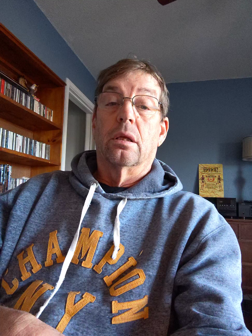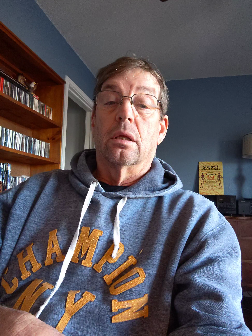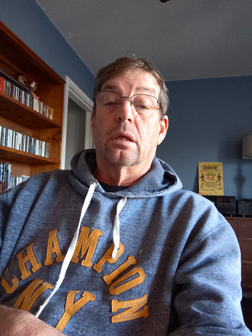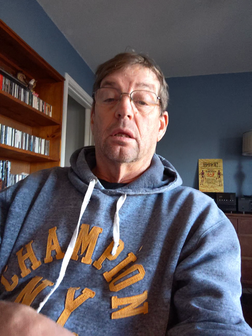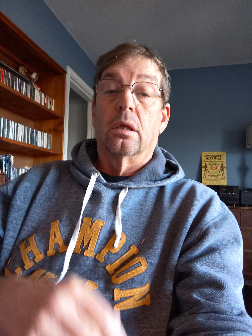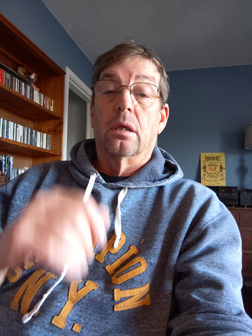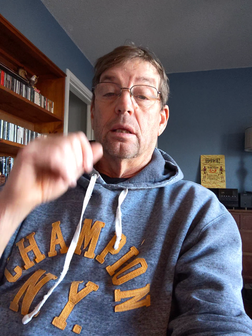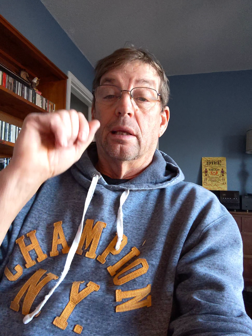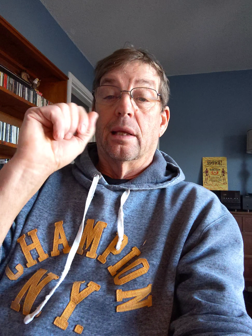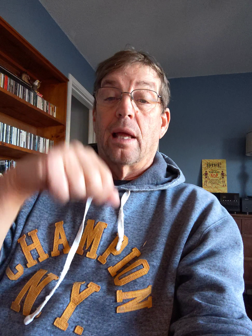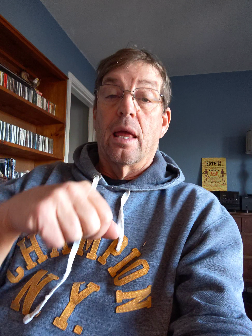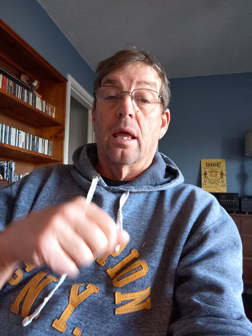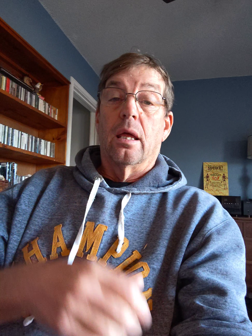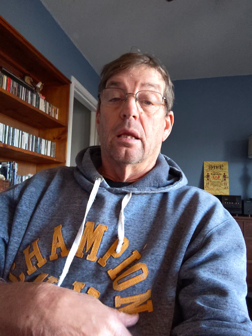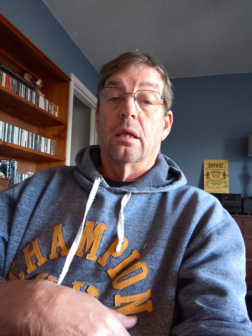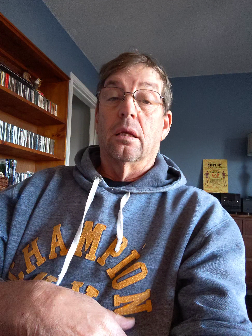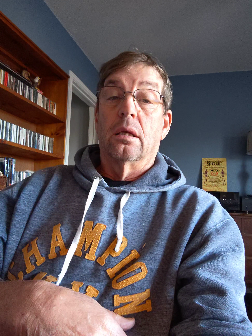can